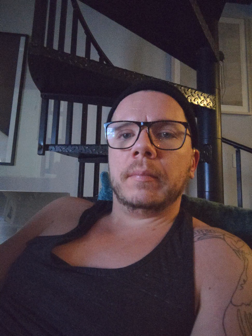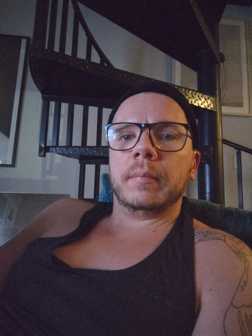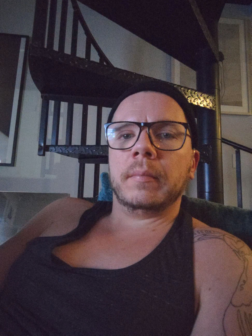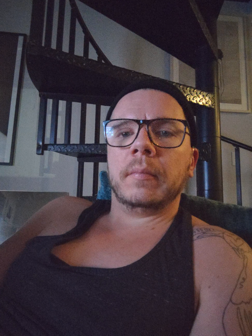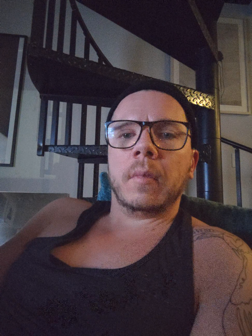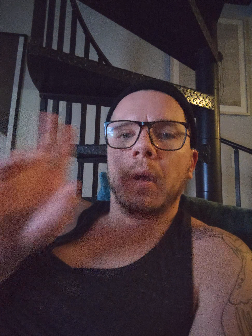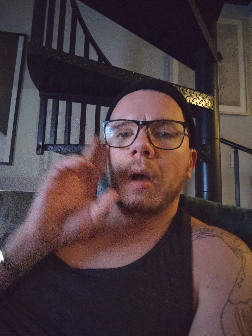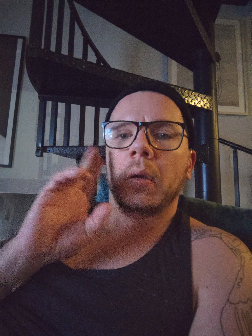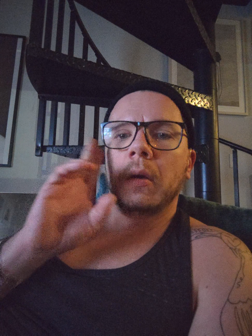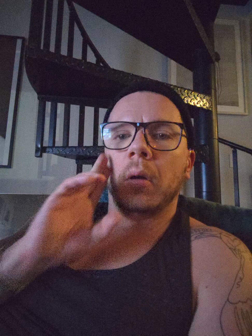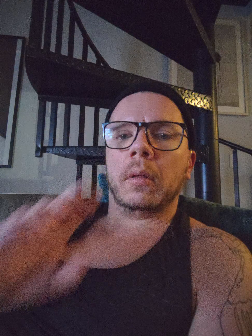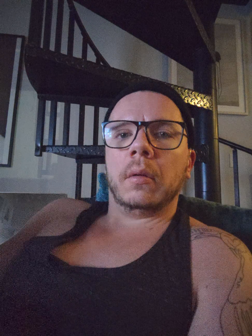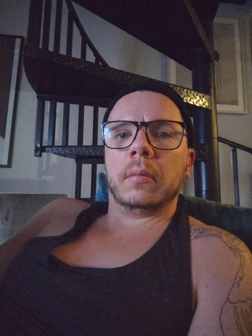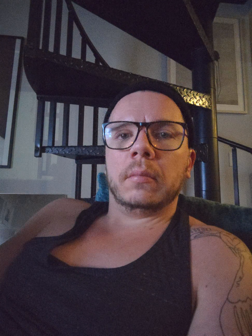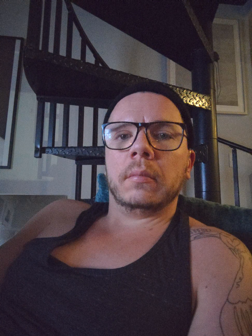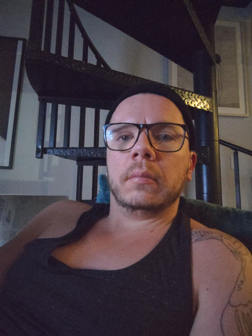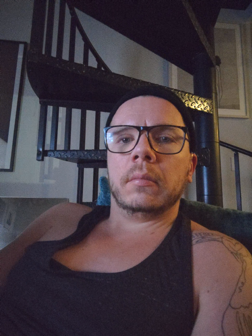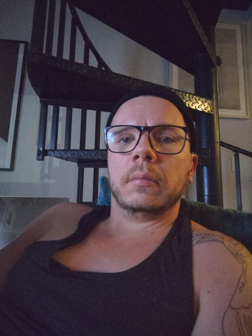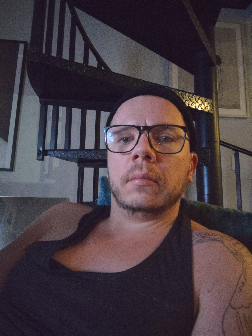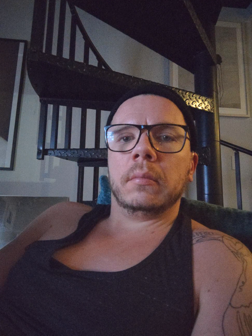uncle